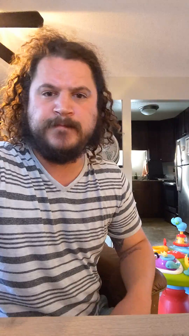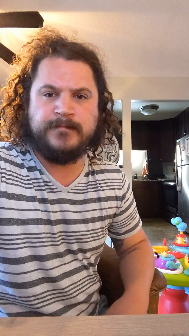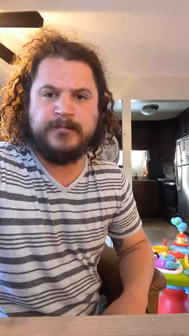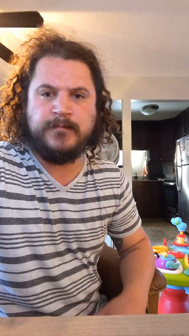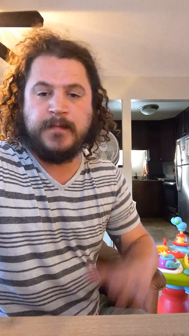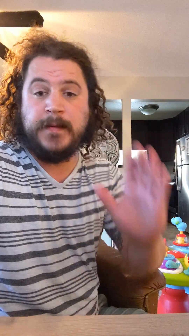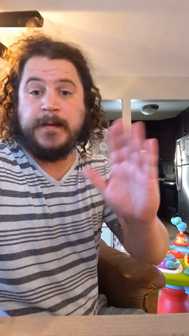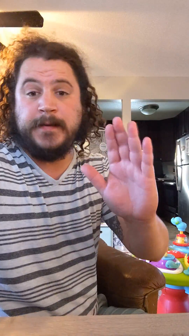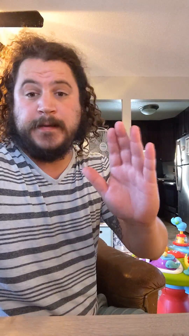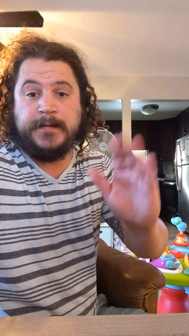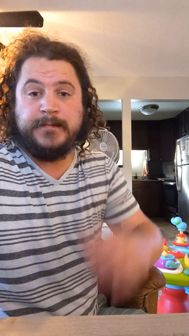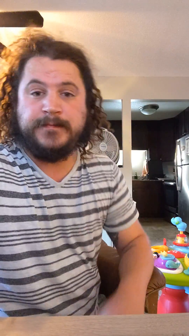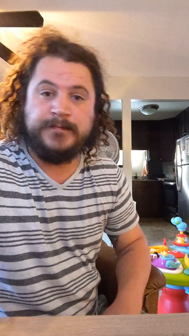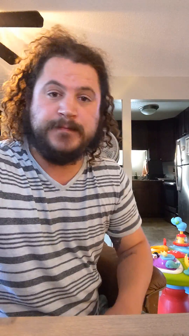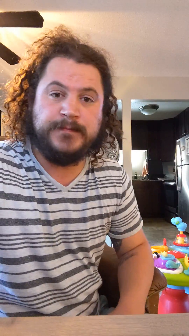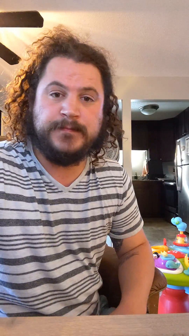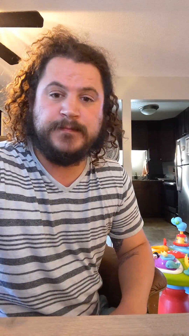hi